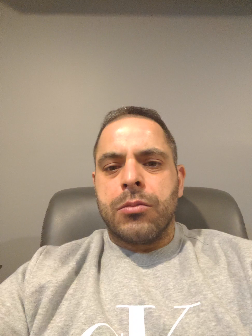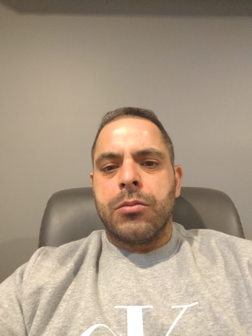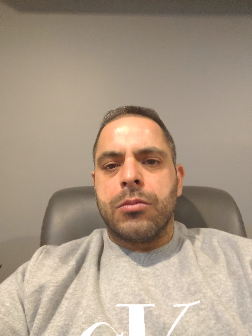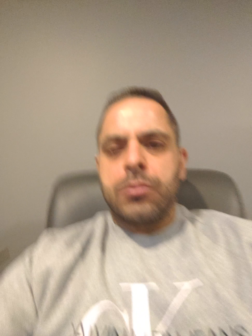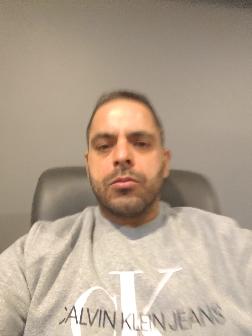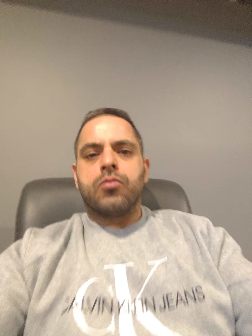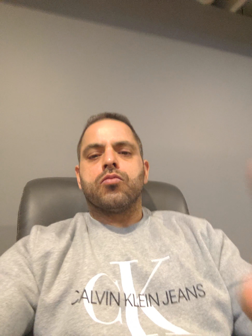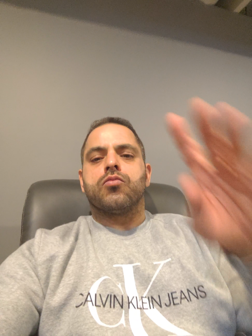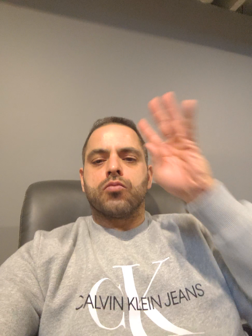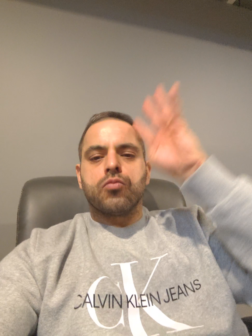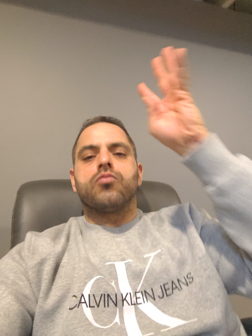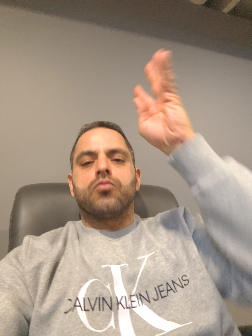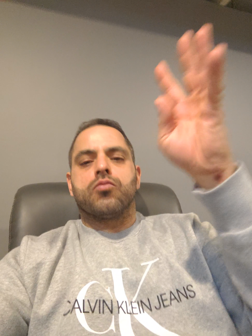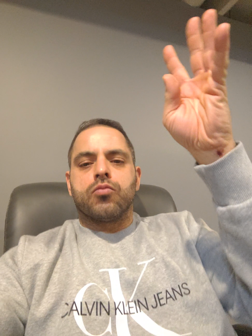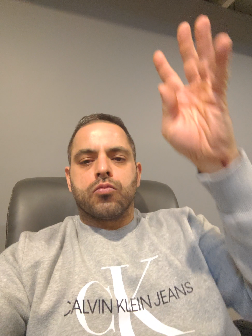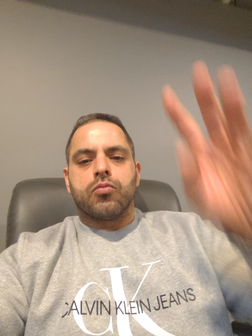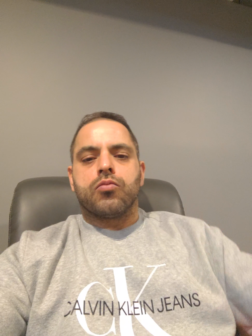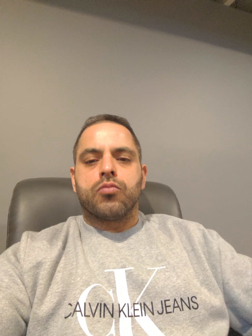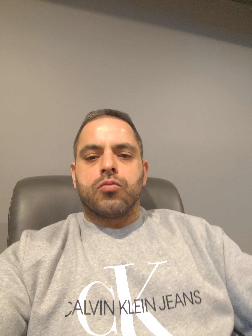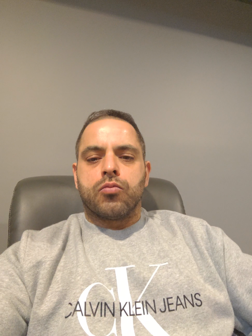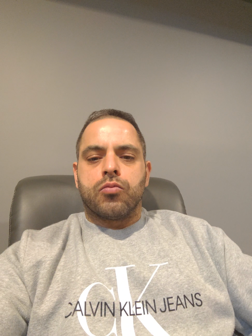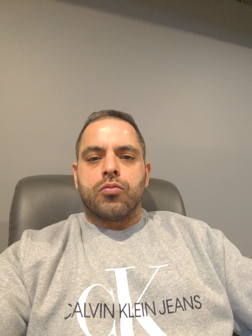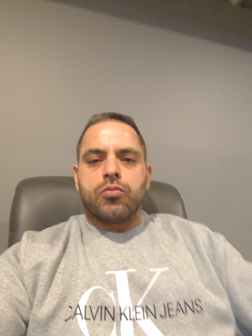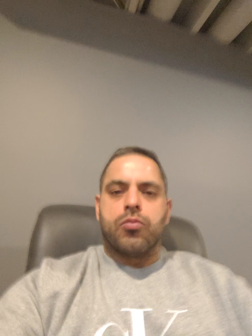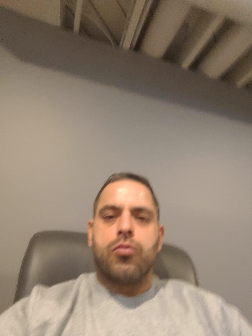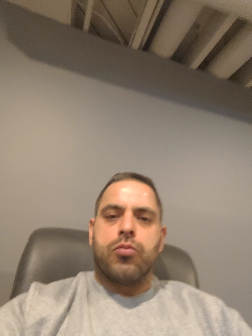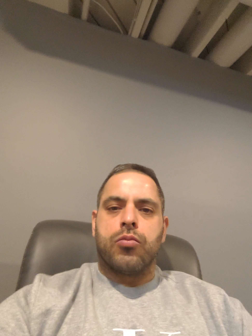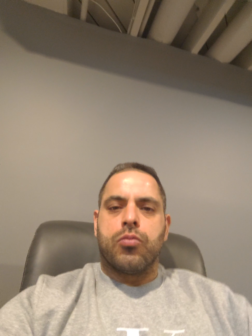pretend